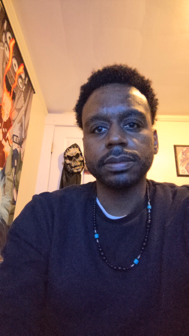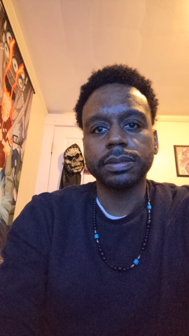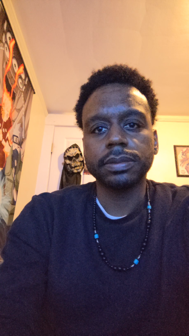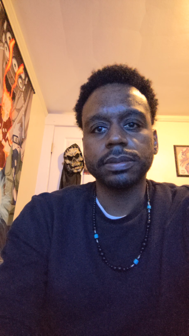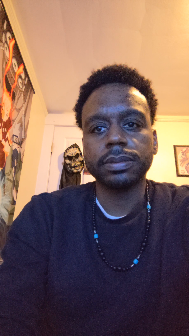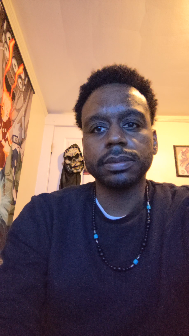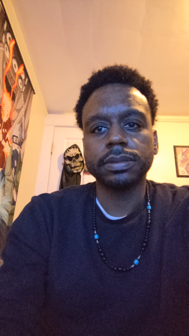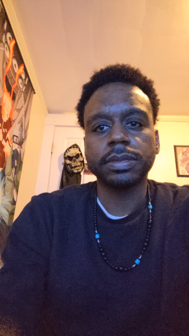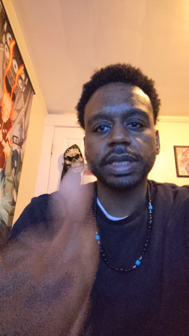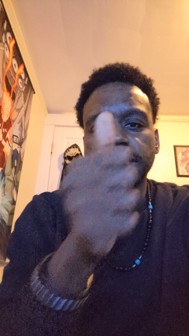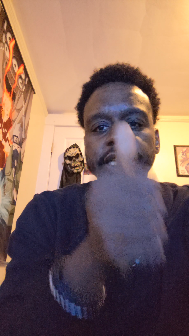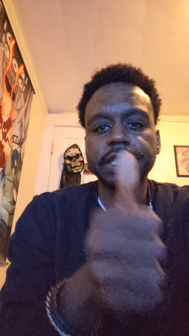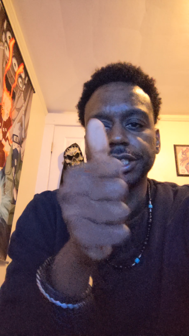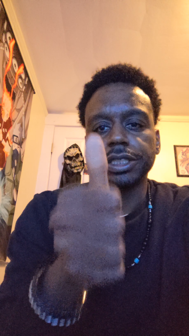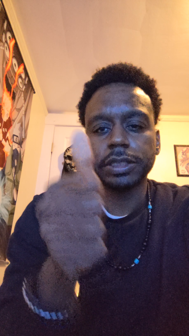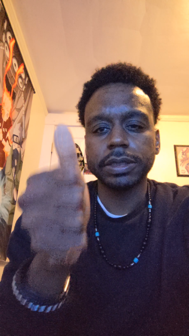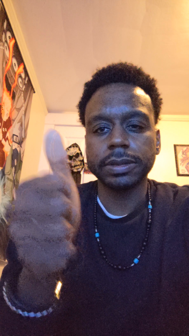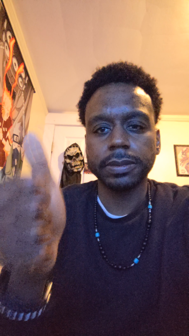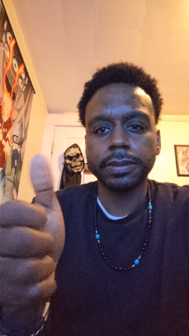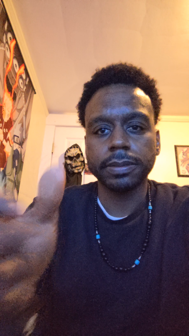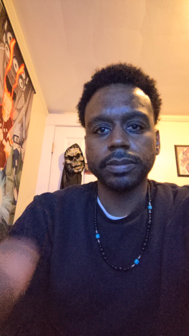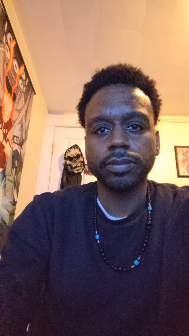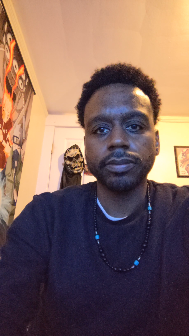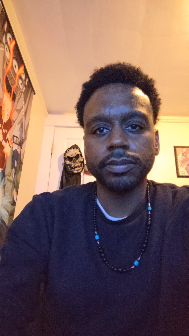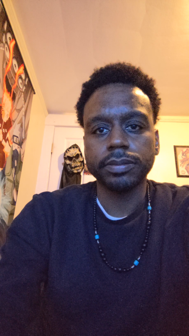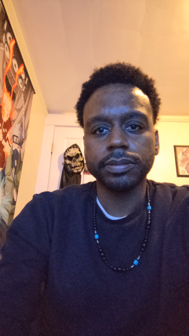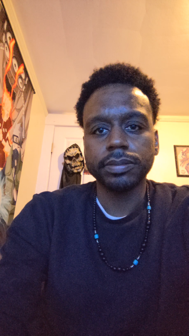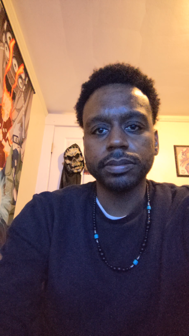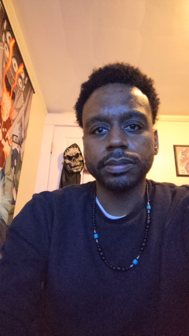each